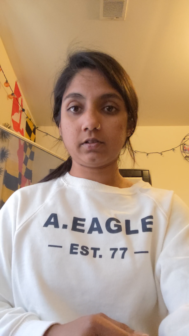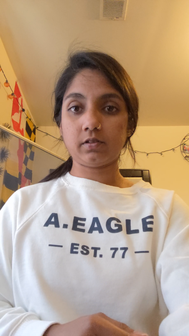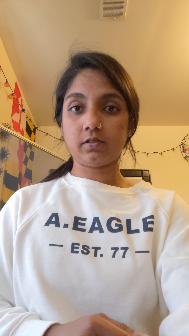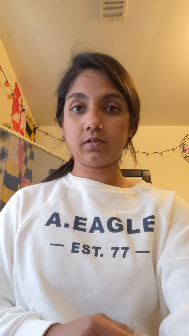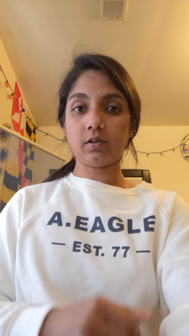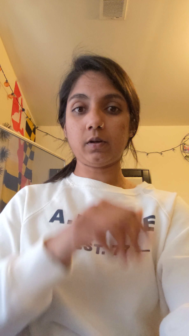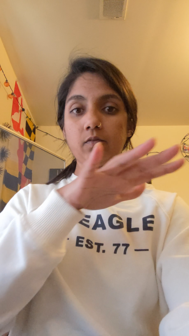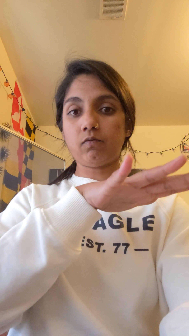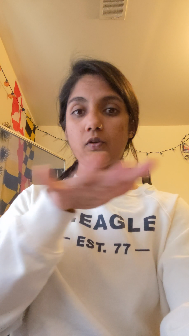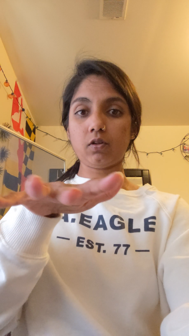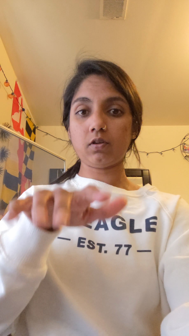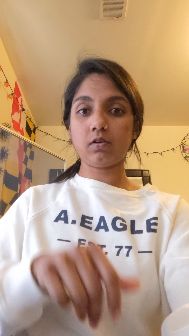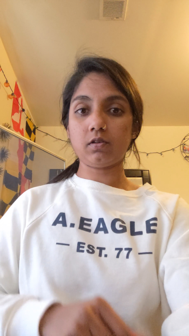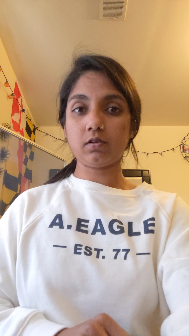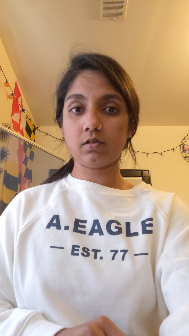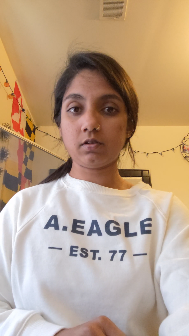full